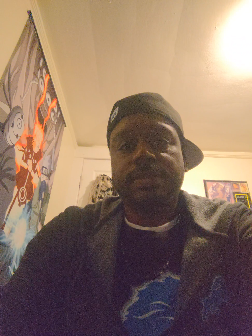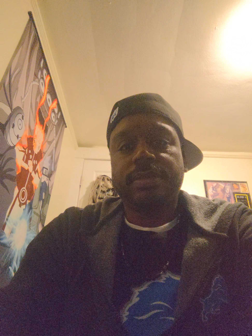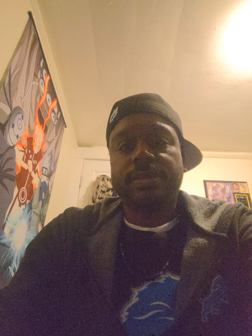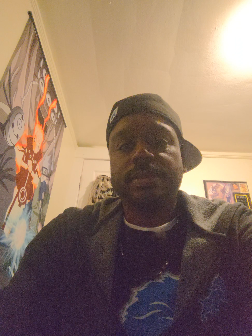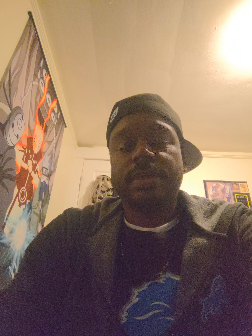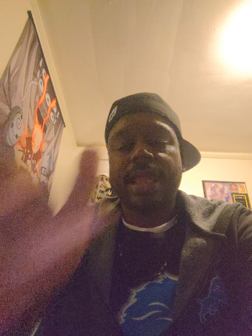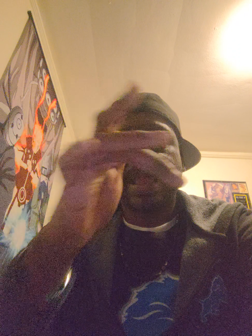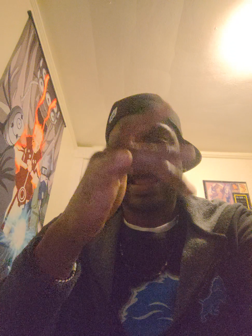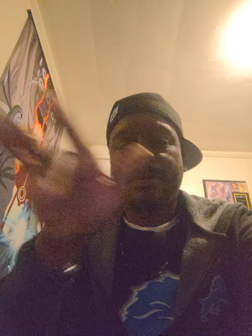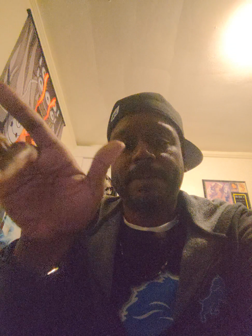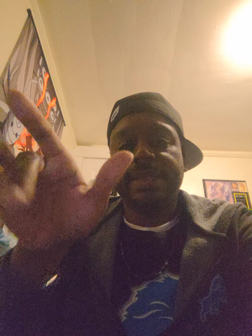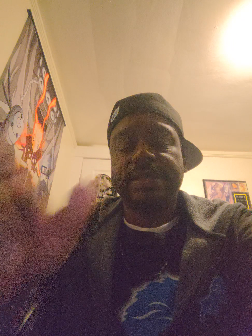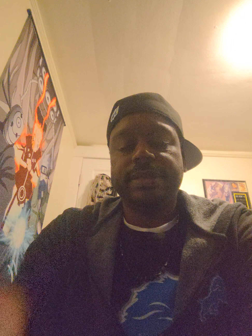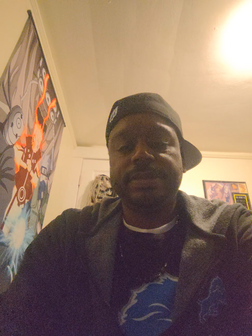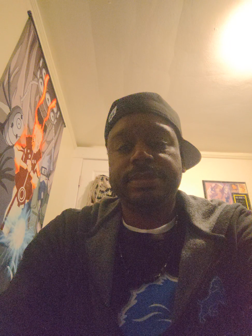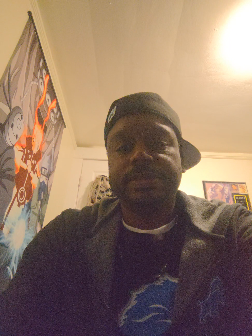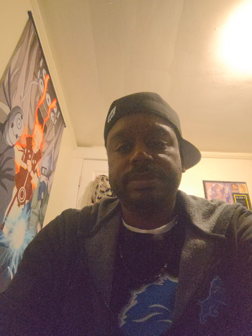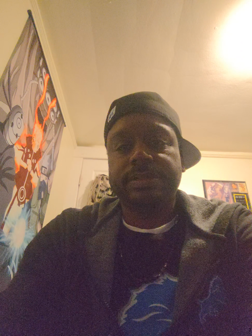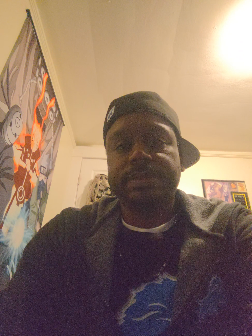empty